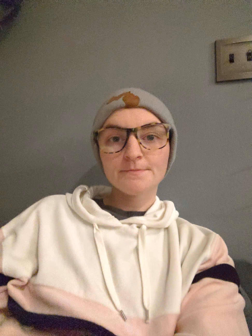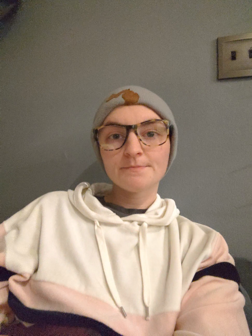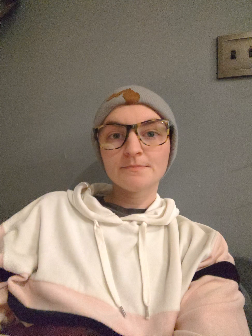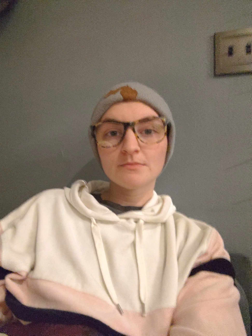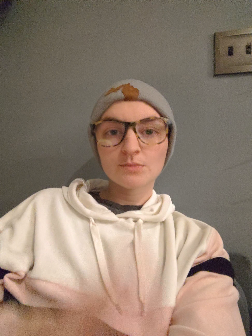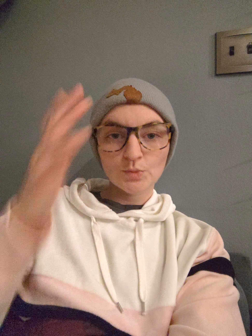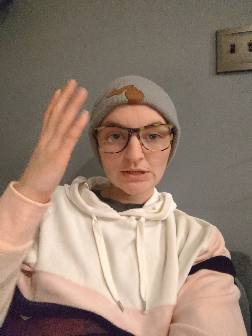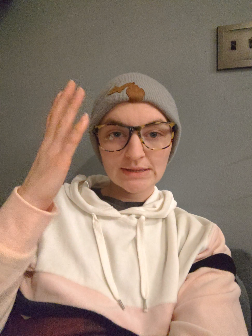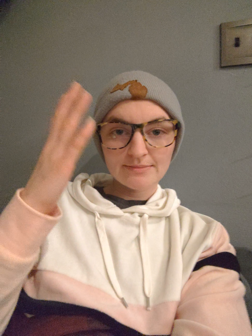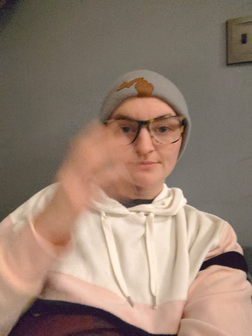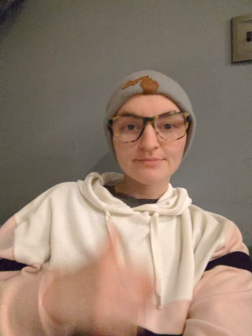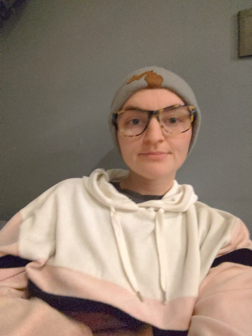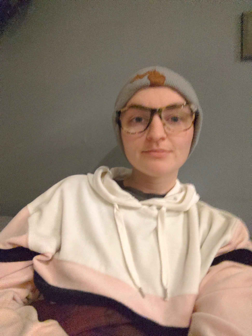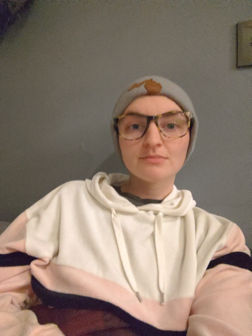tree